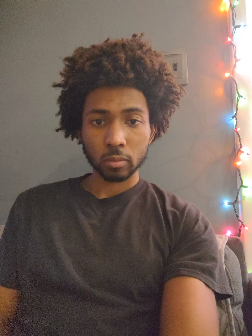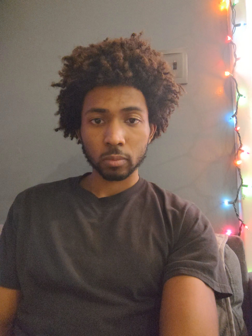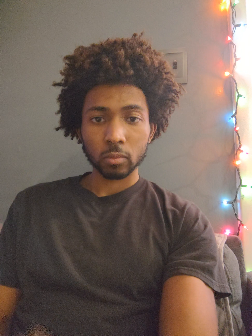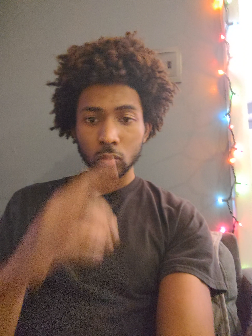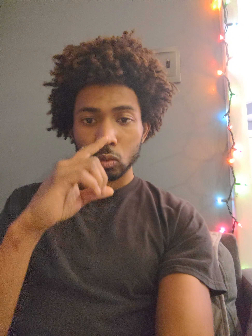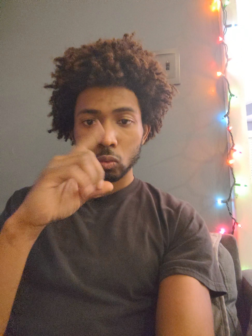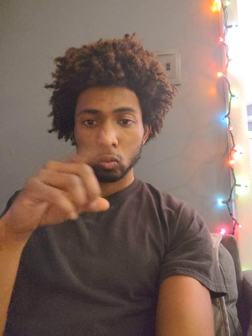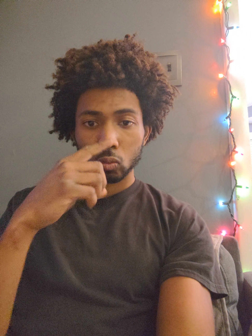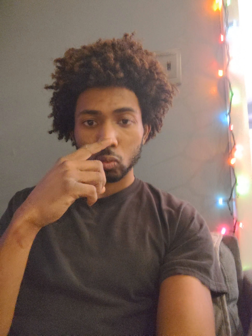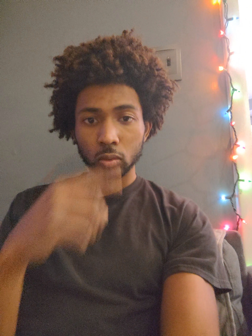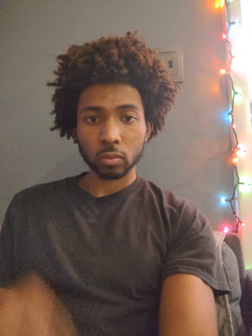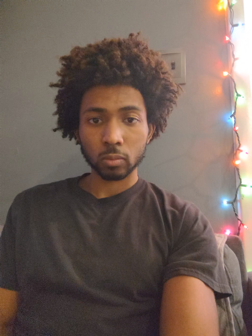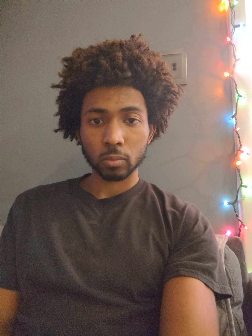noisy